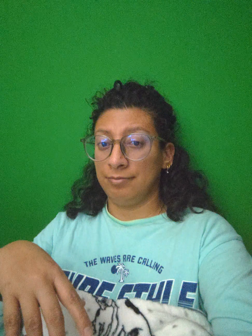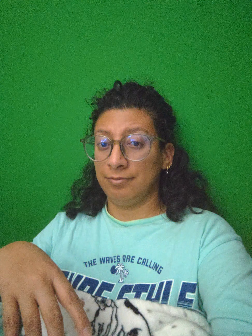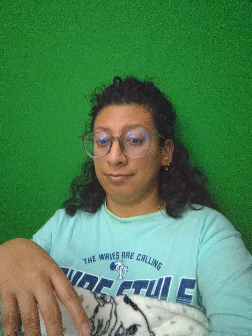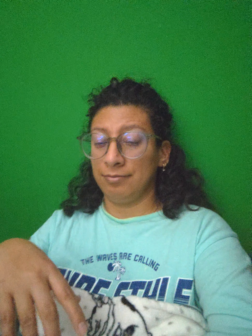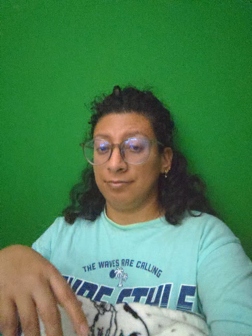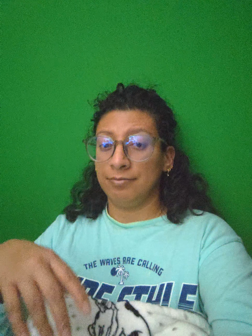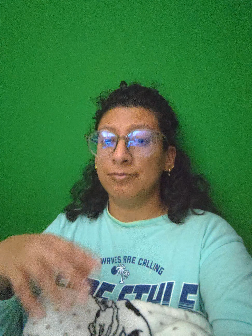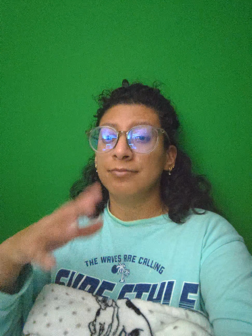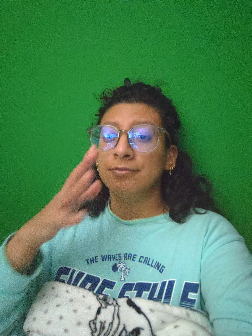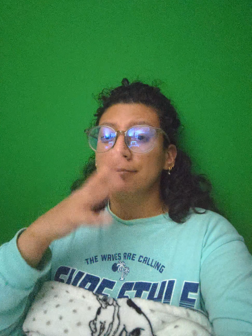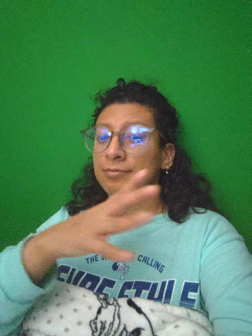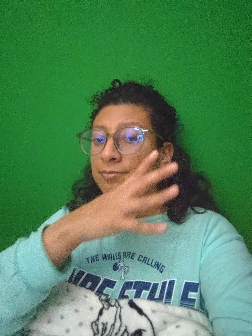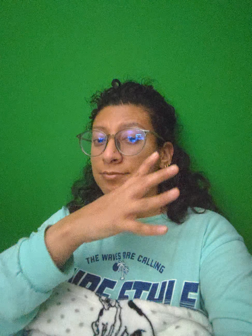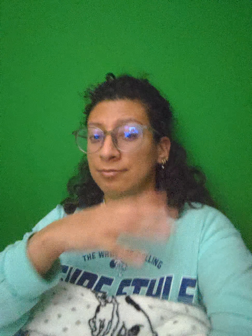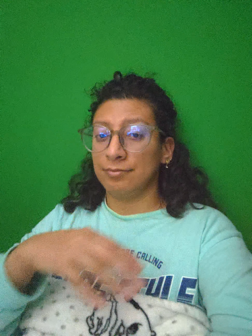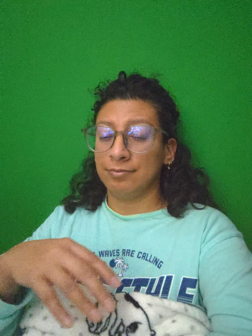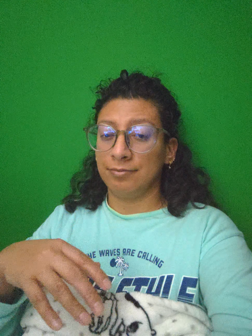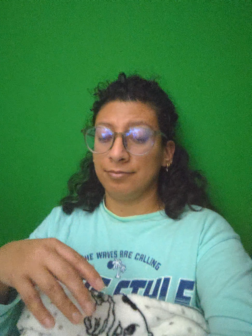farm